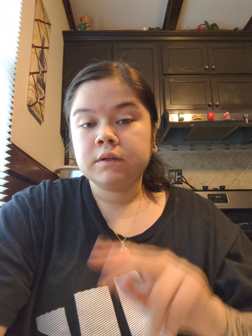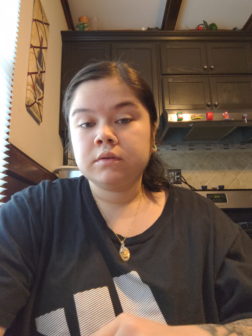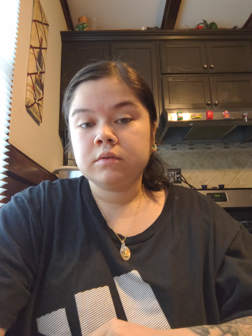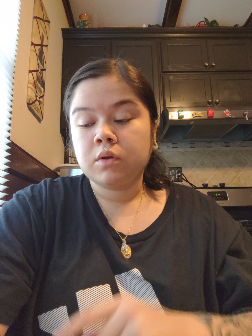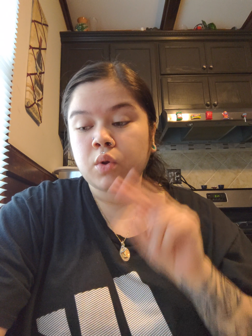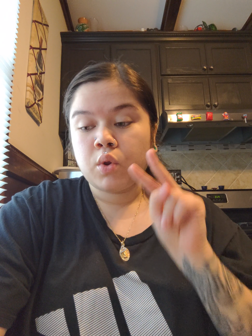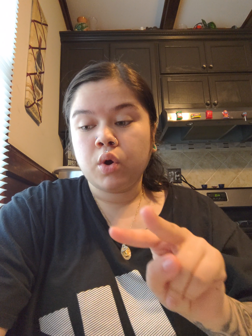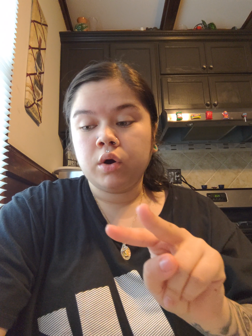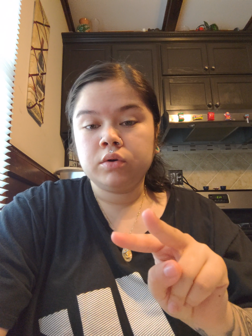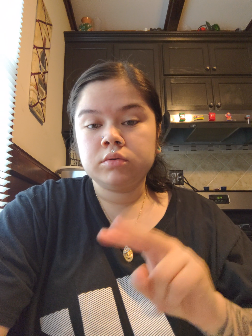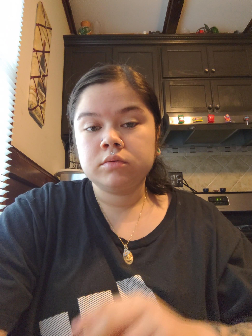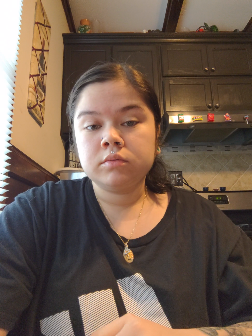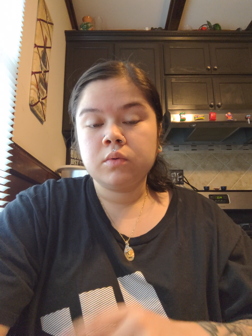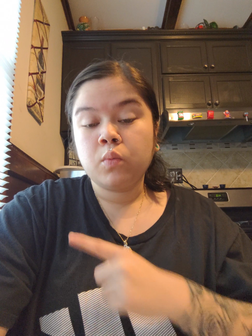look